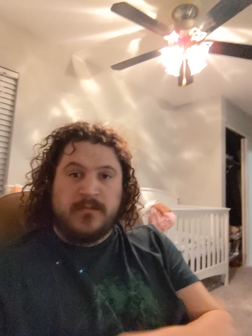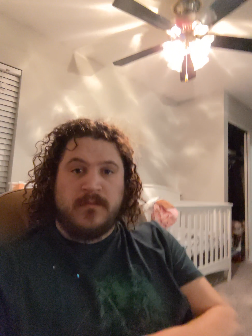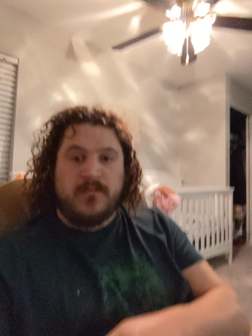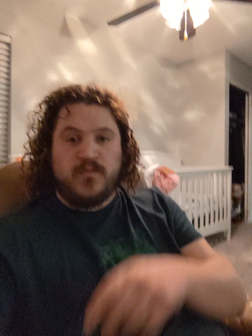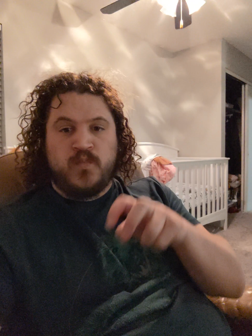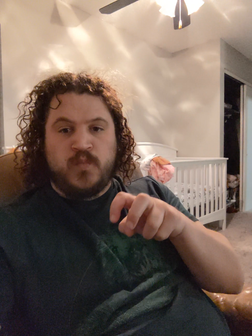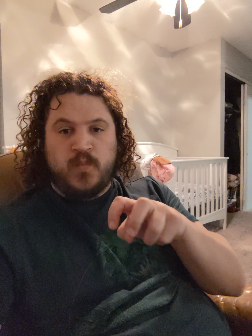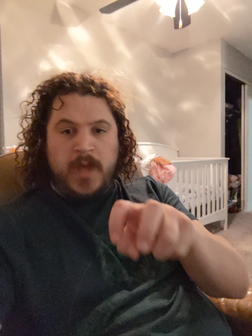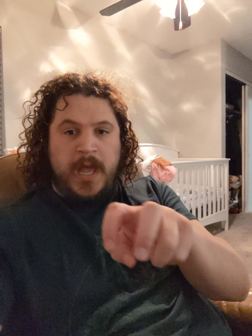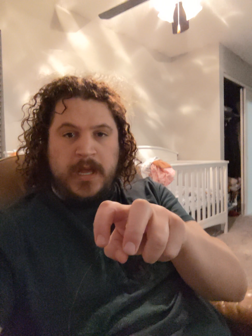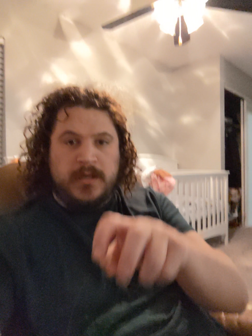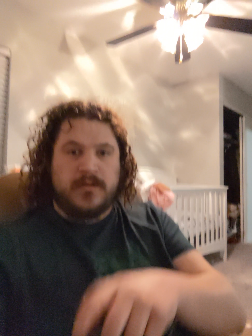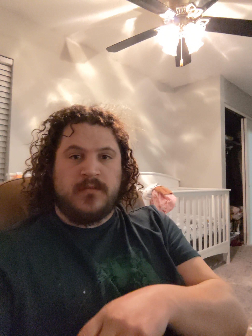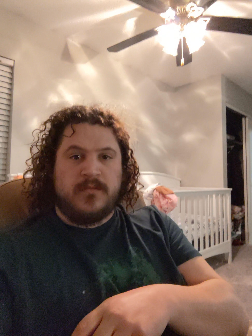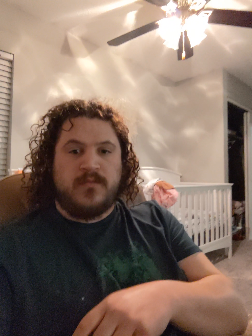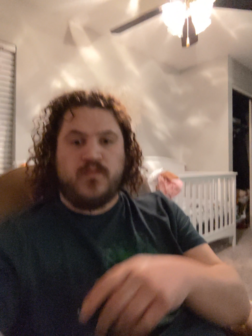ride